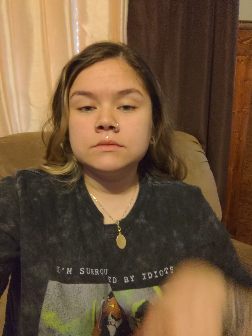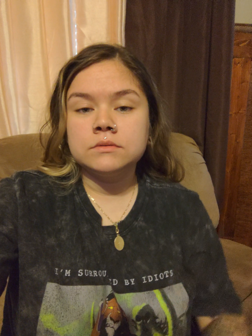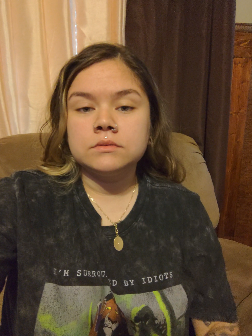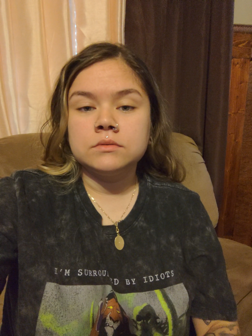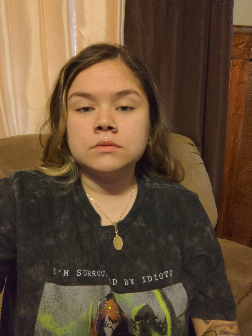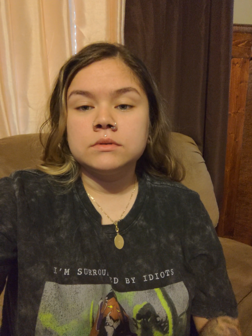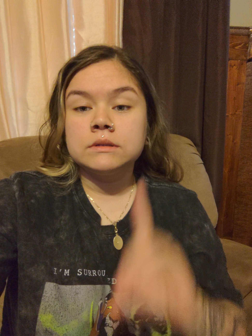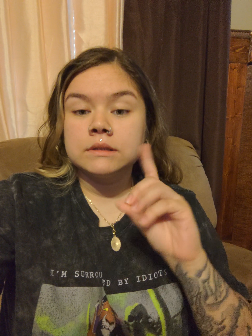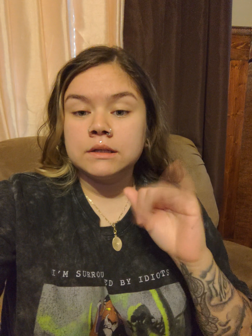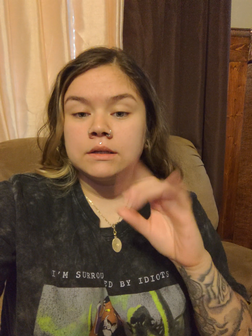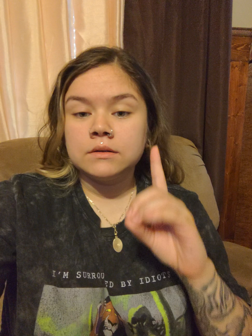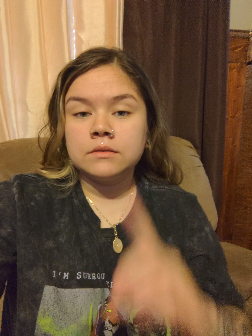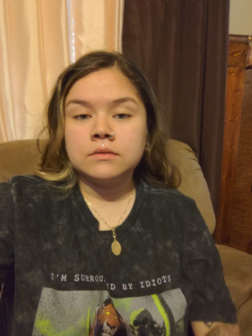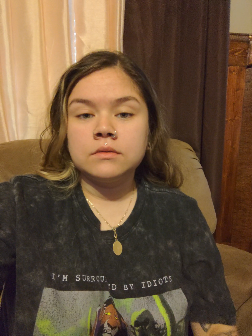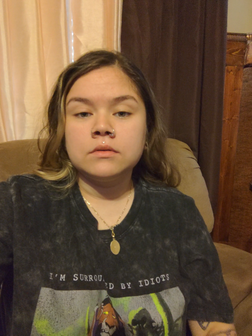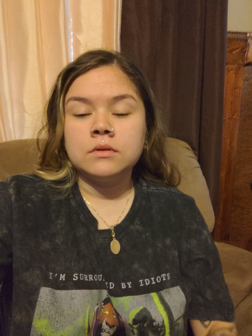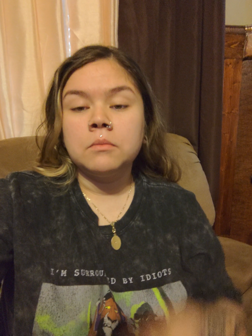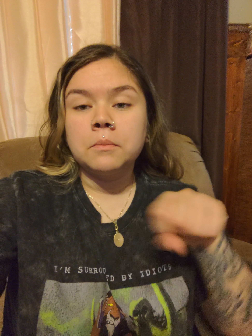did